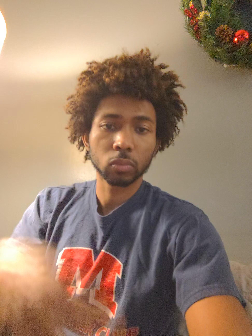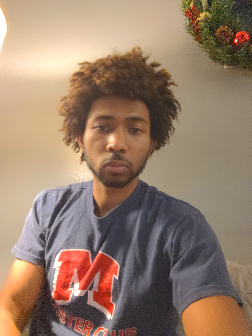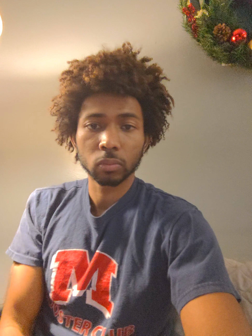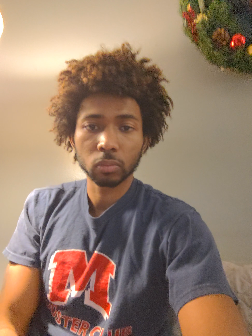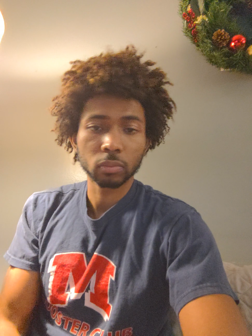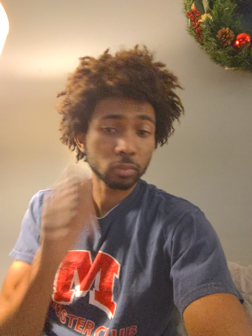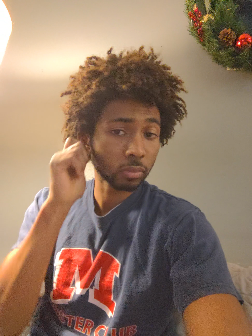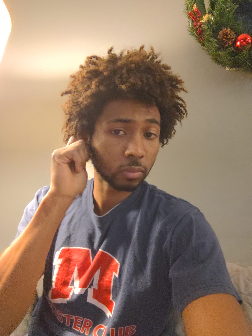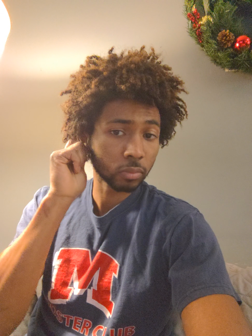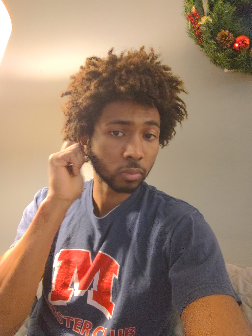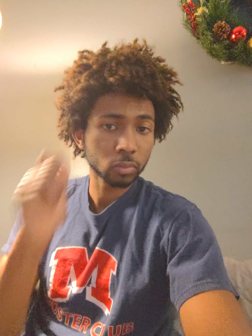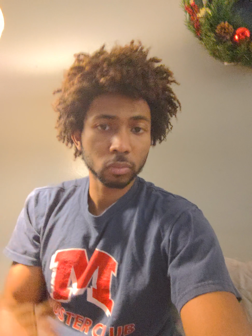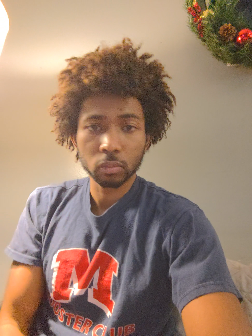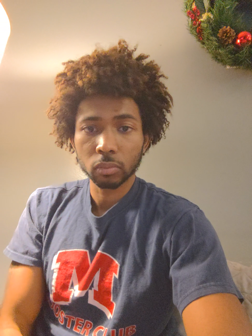ear